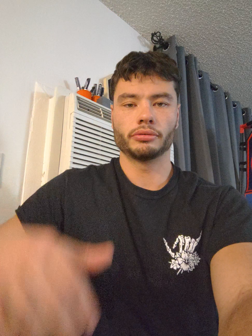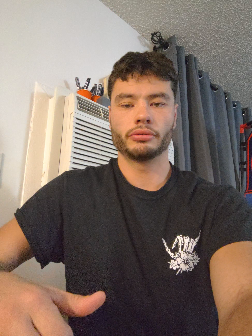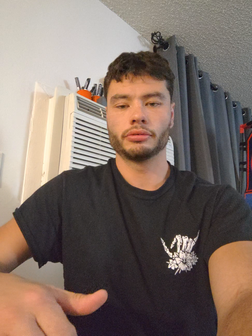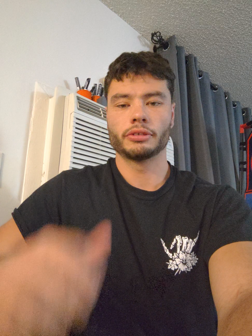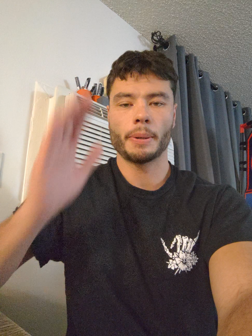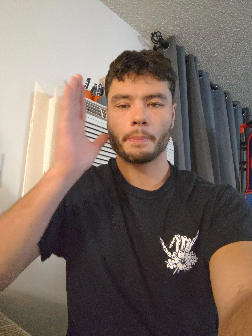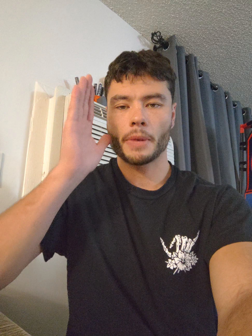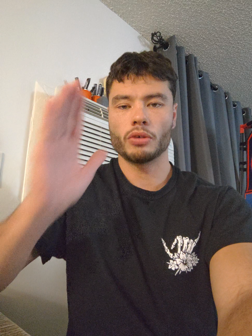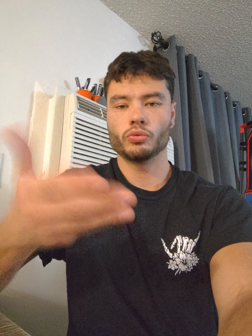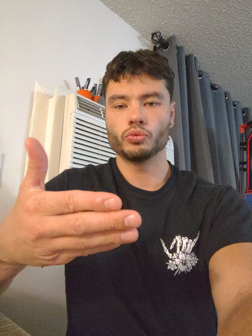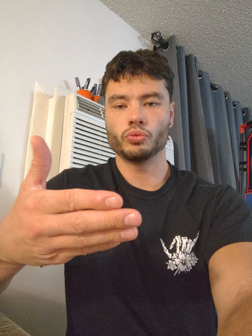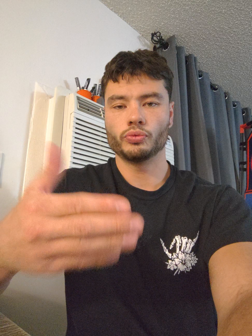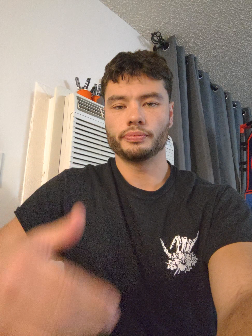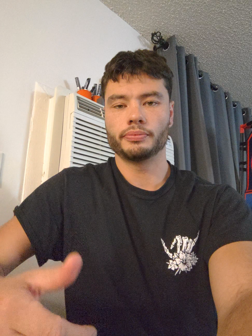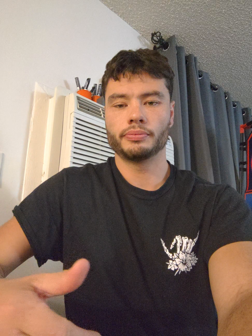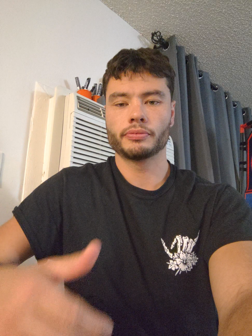bedroom